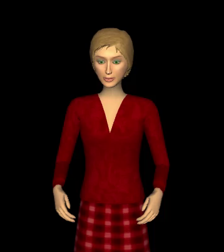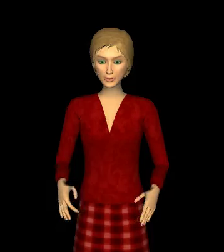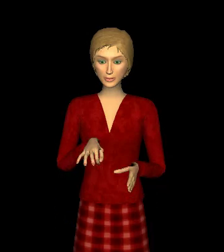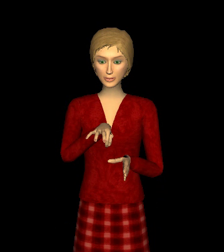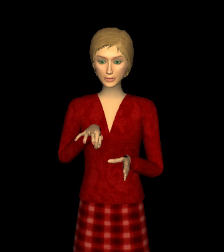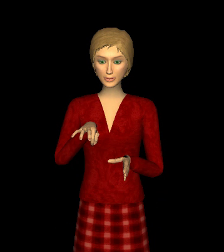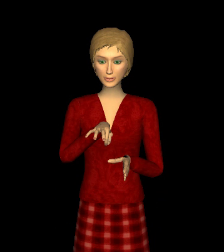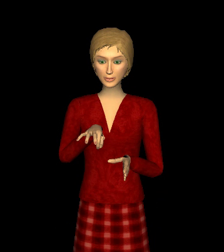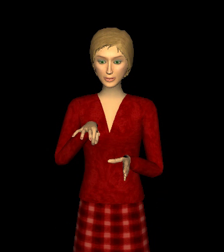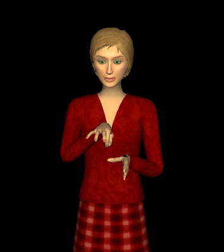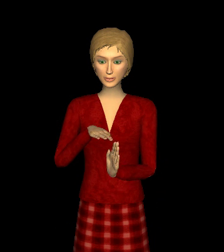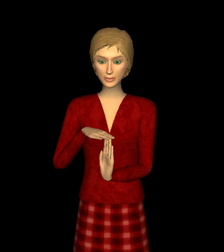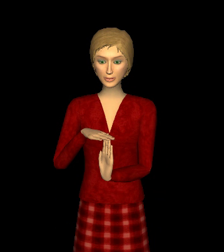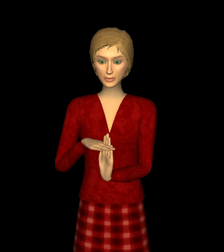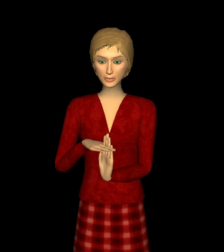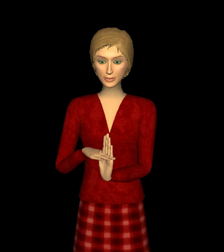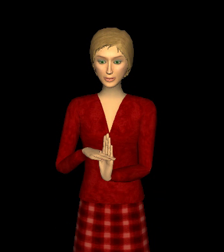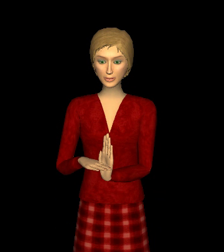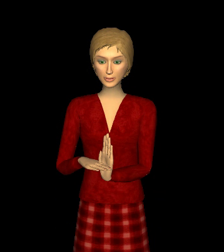وصفة